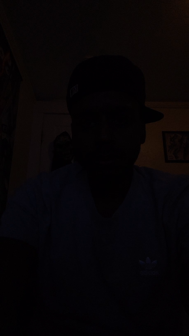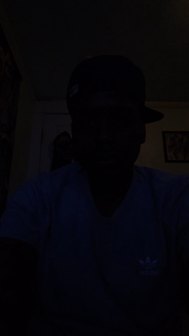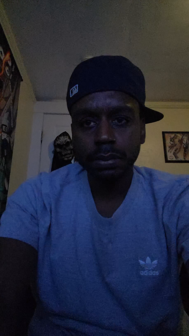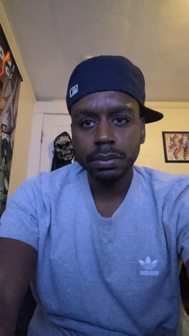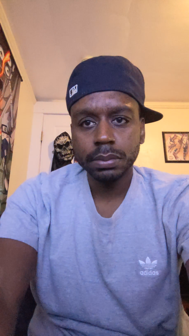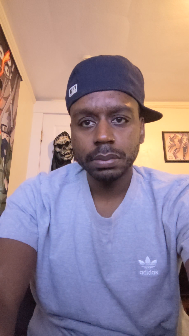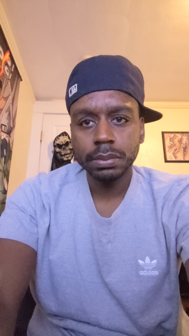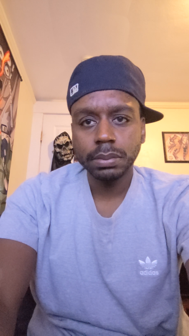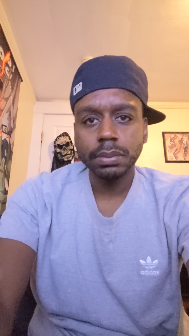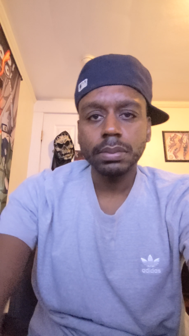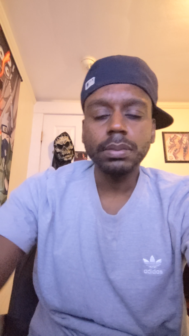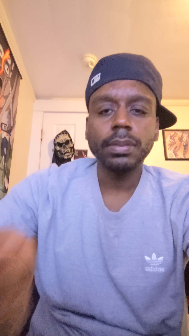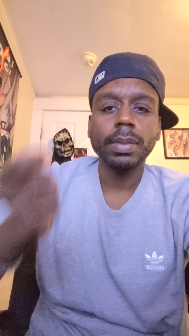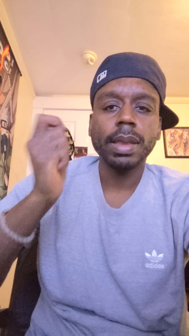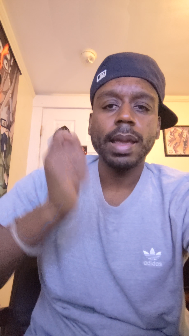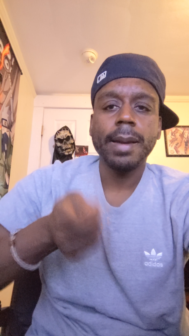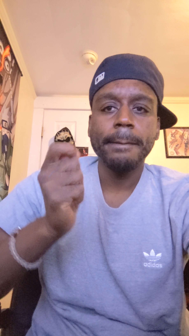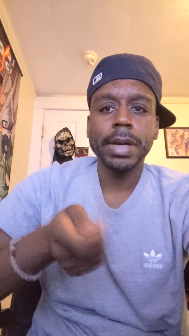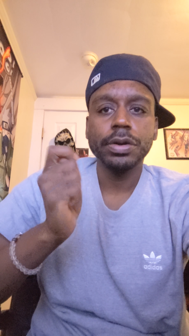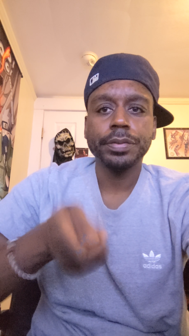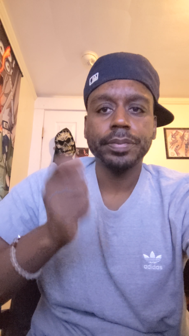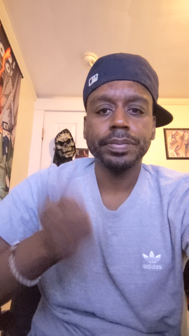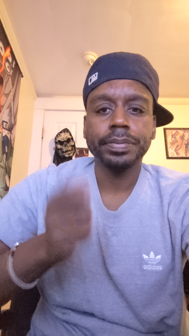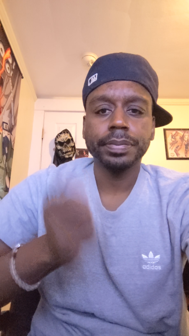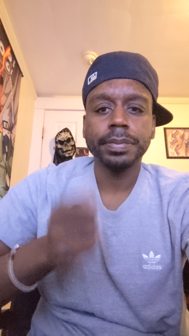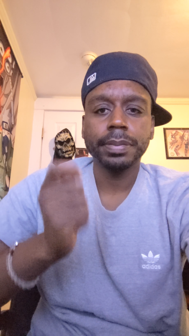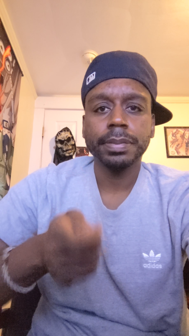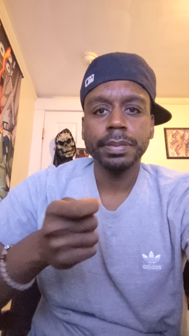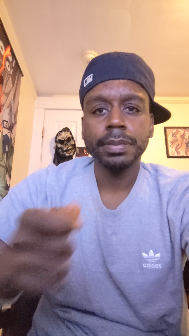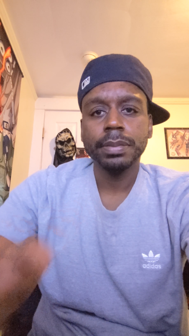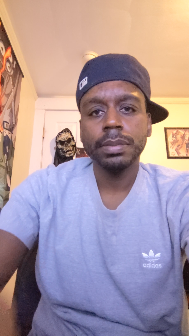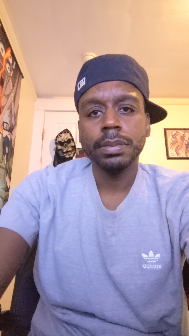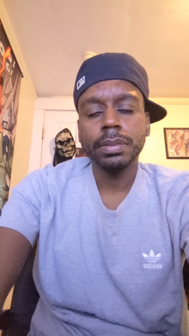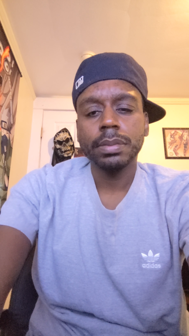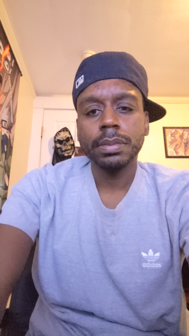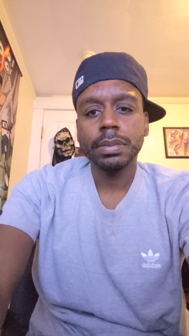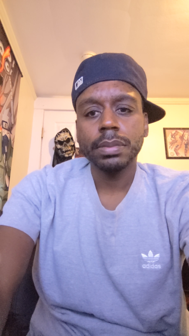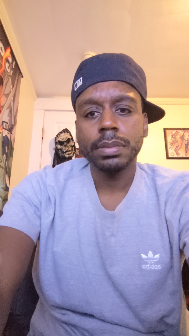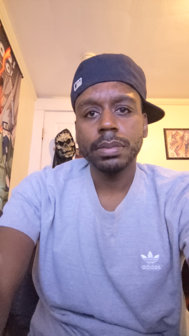hammer